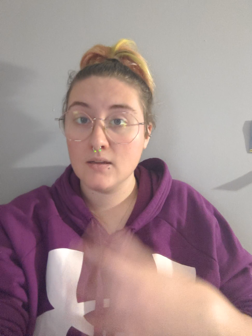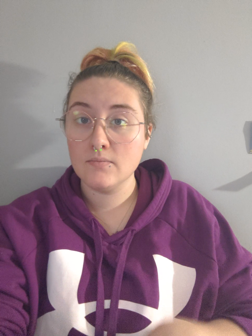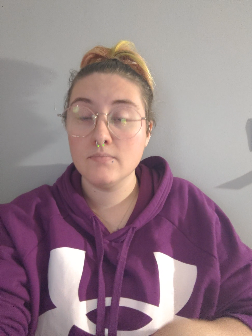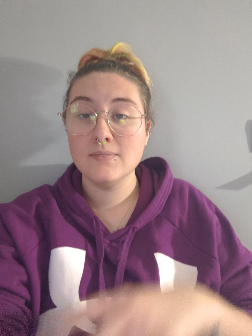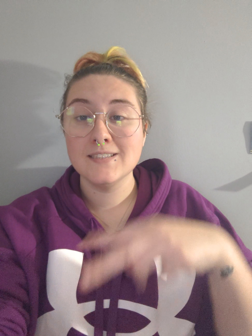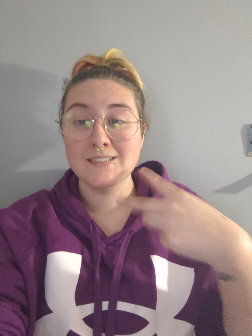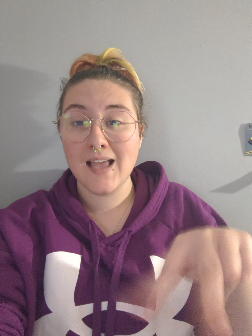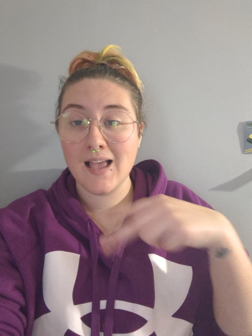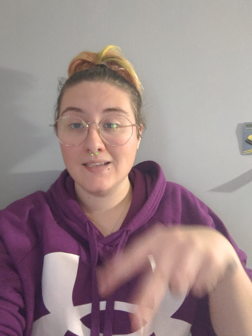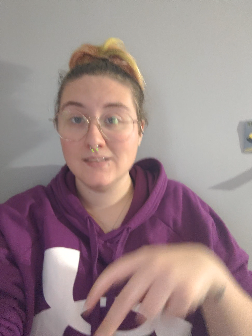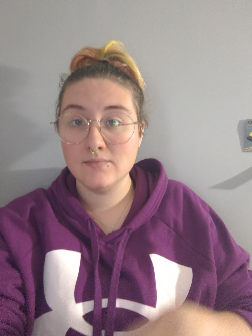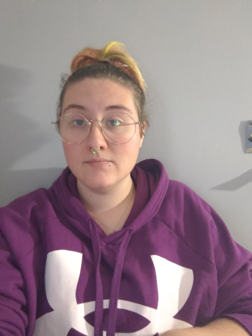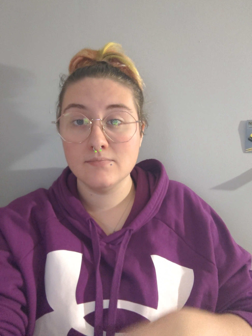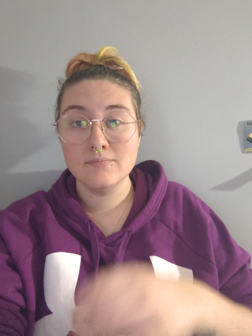dance